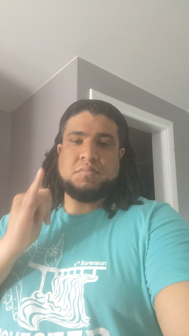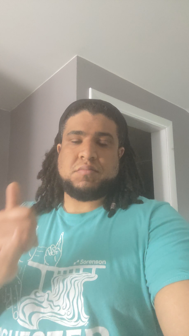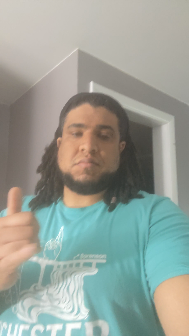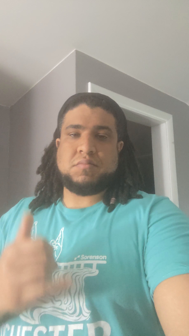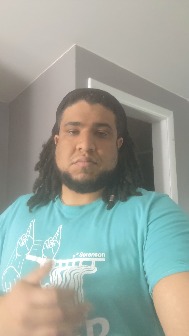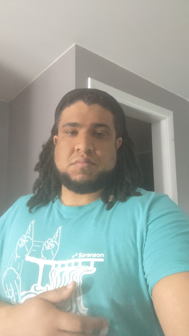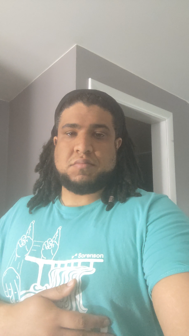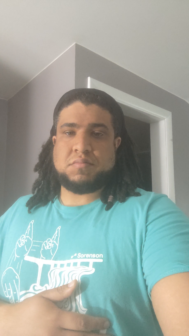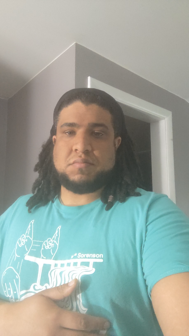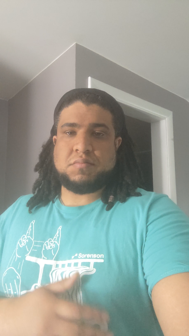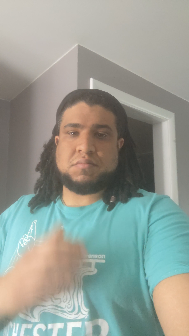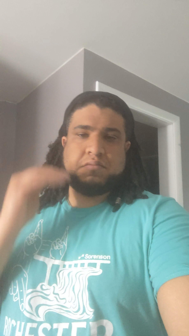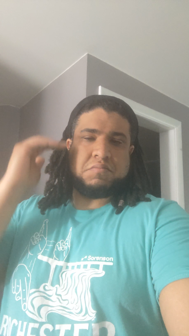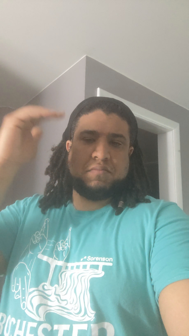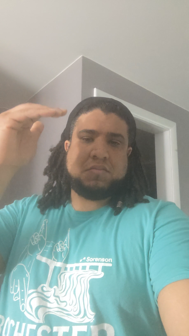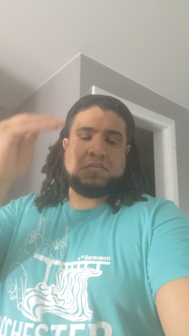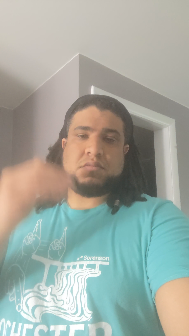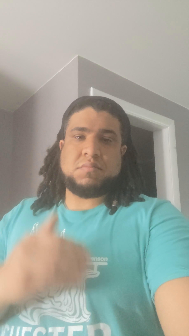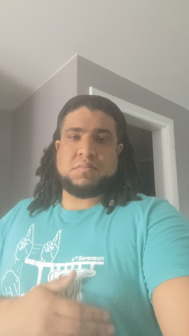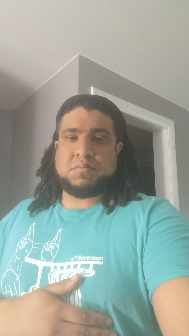big